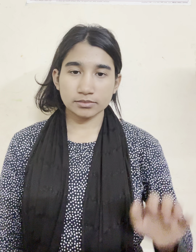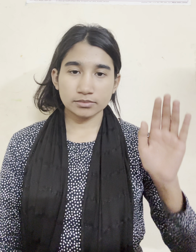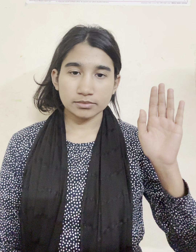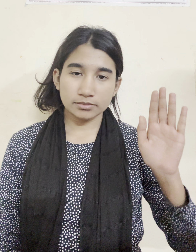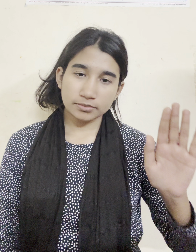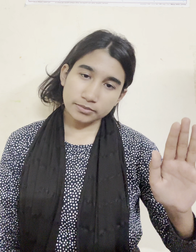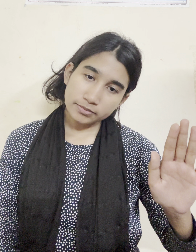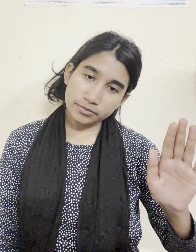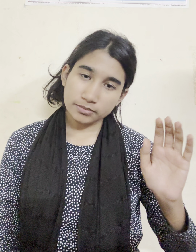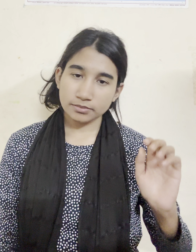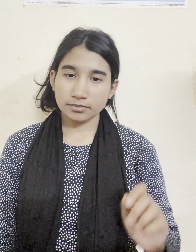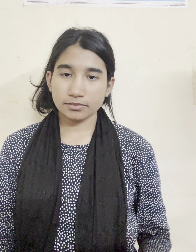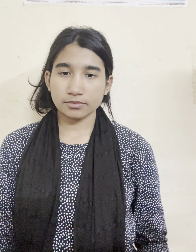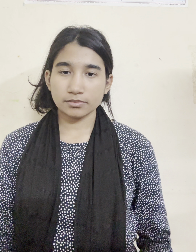আচ্ছা